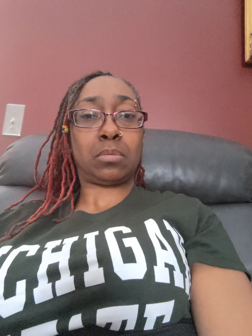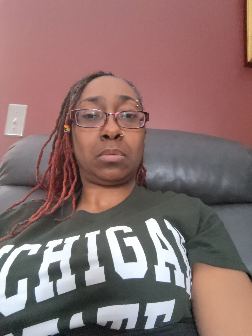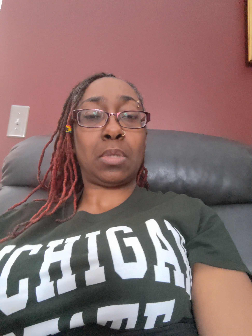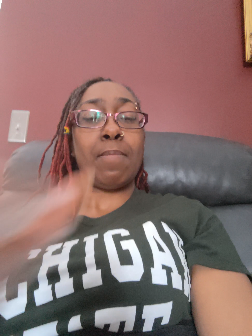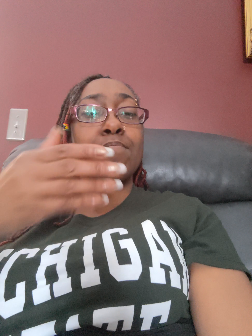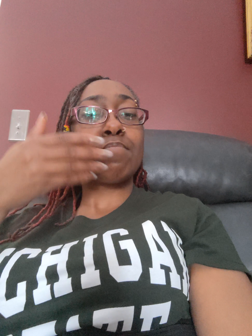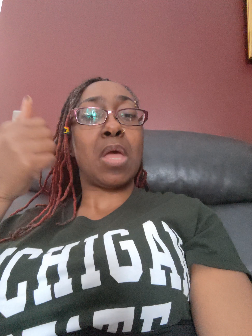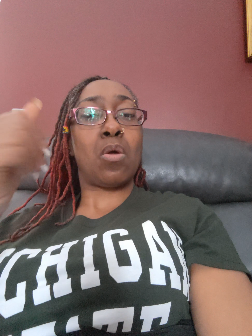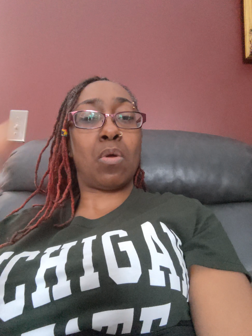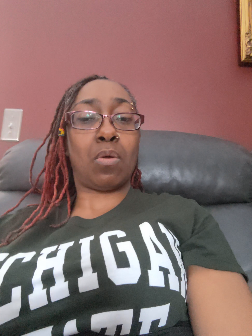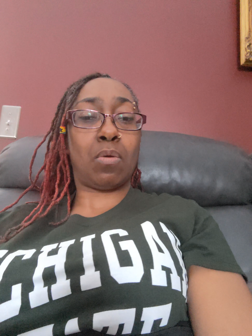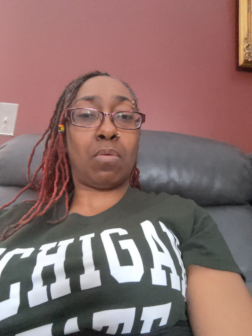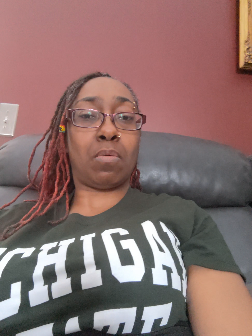better